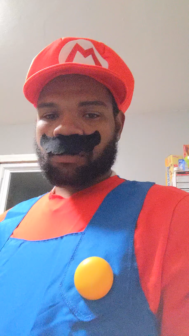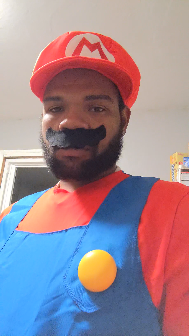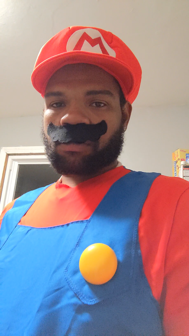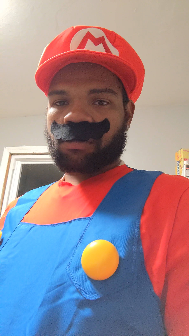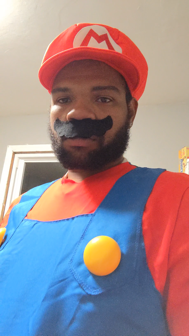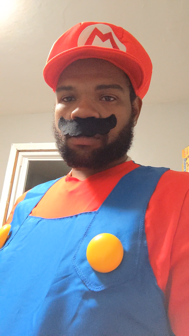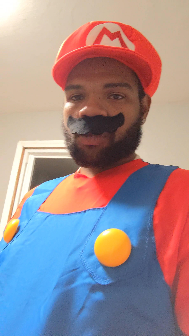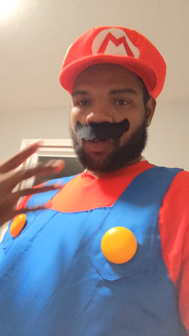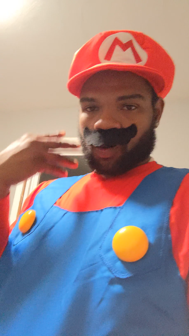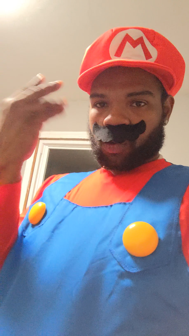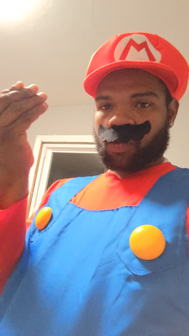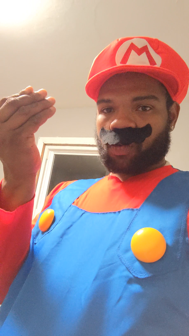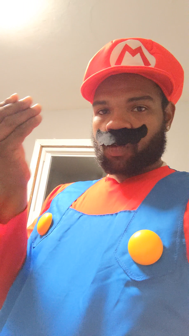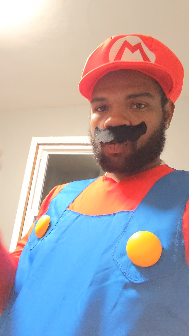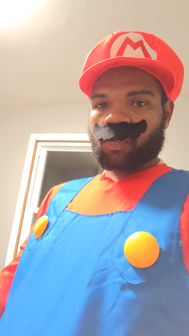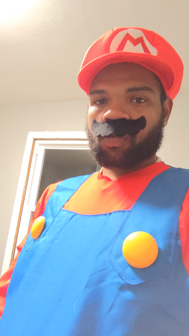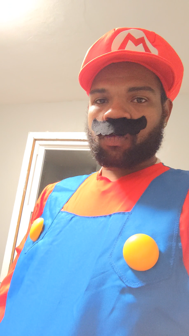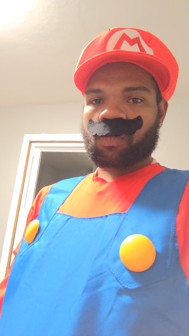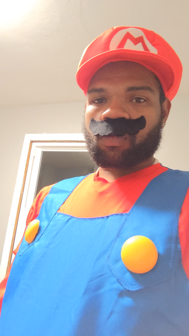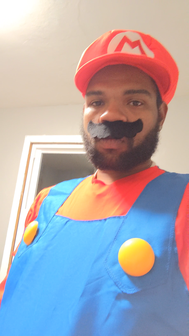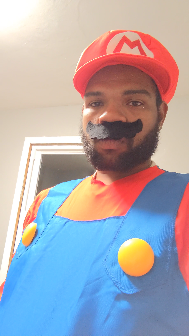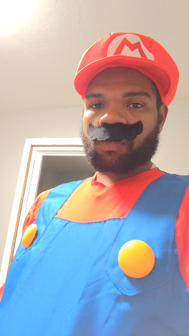going to